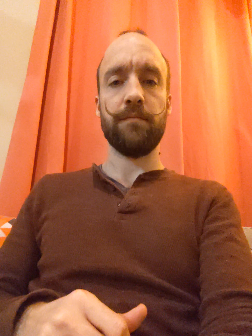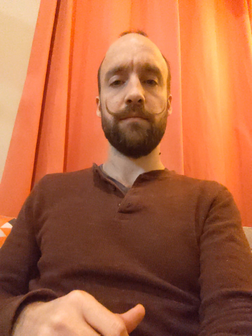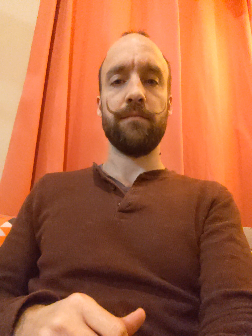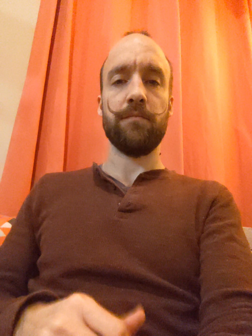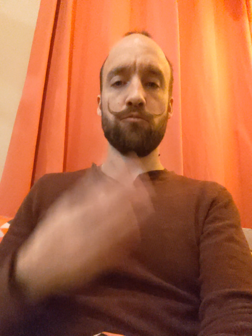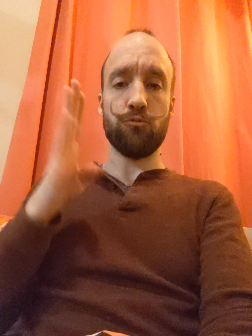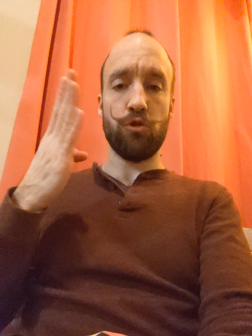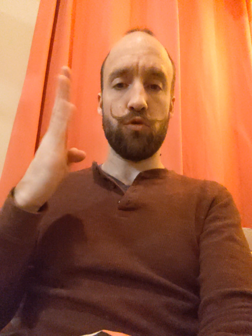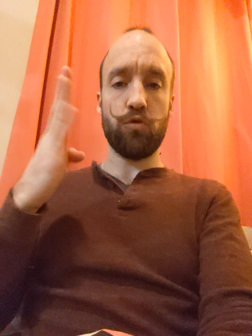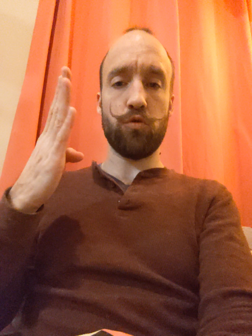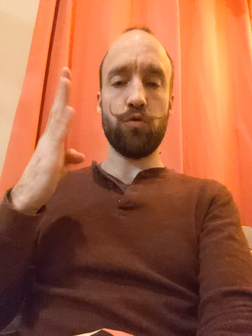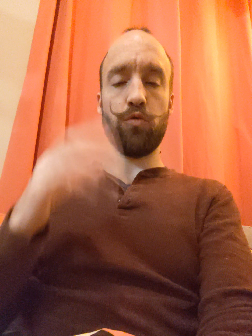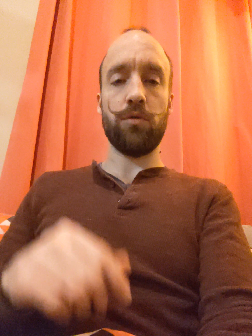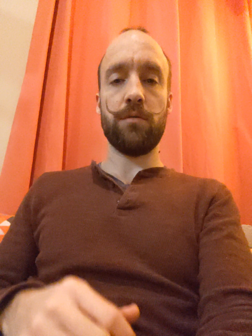blue